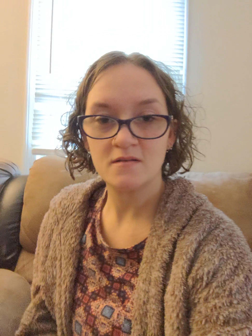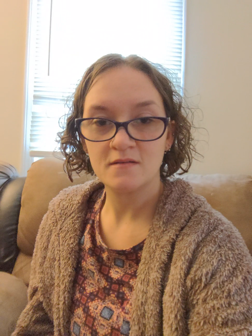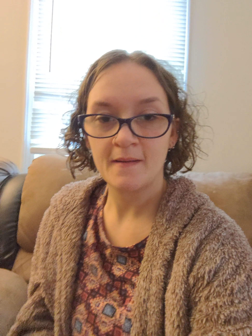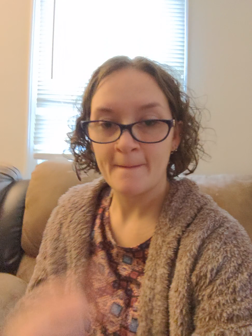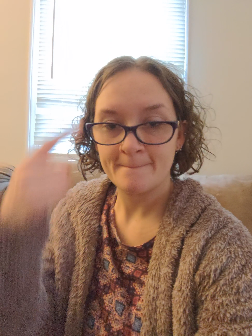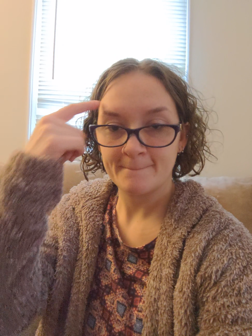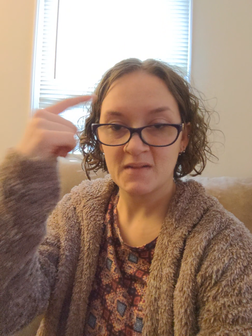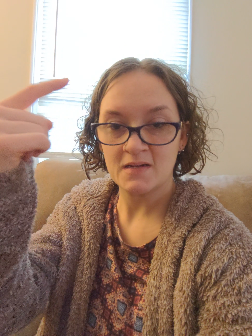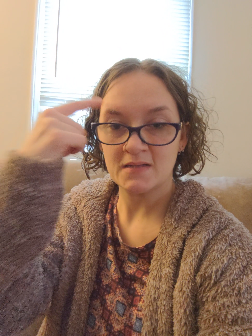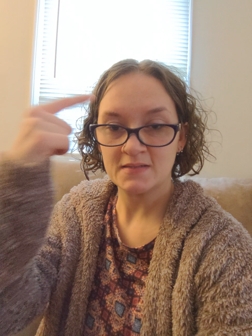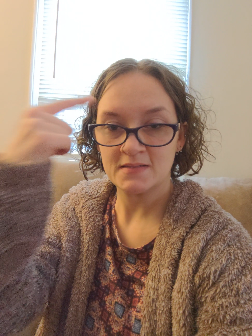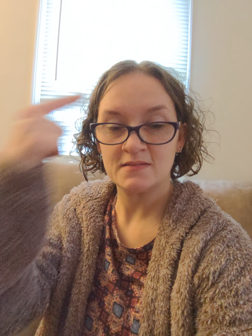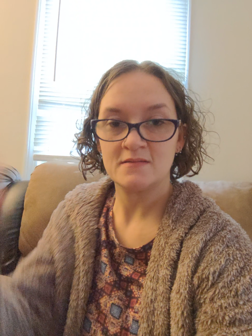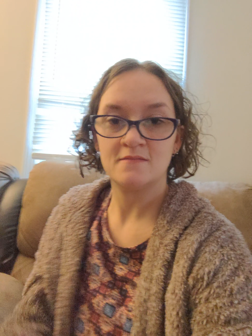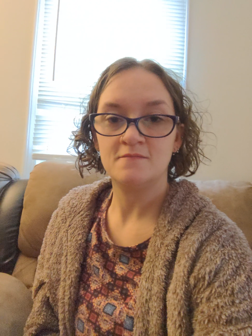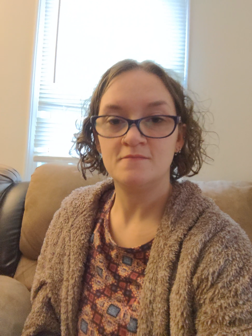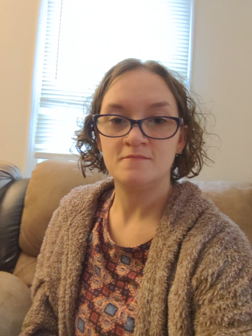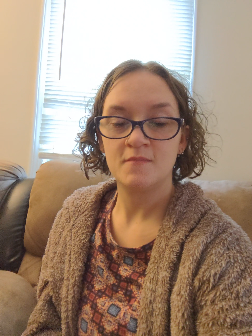penny